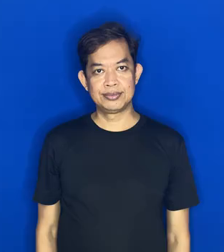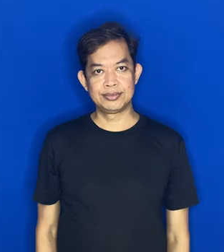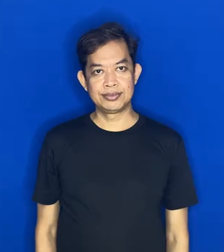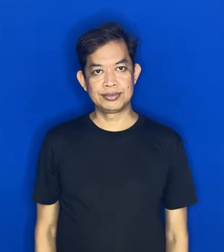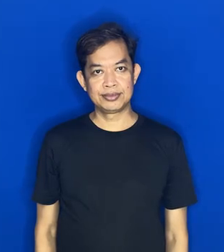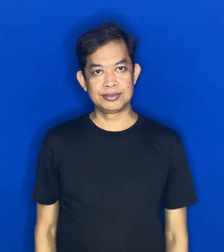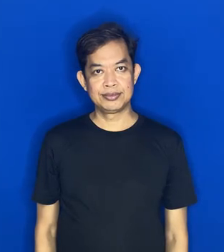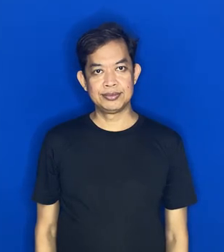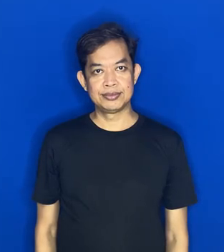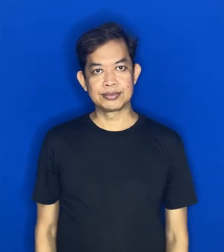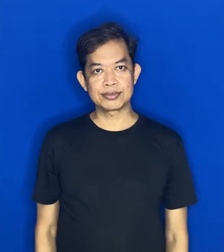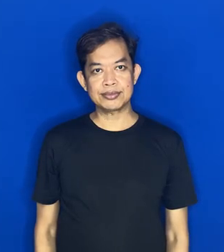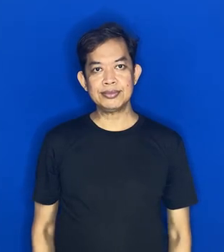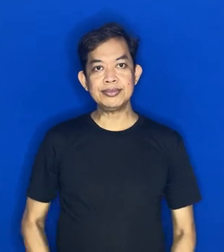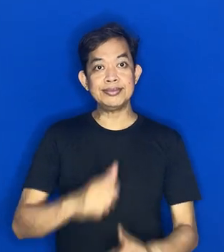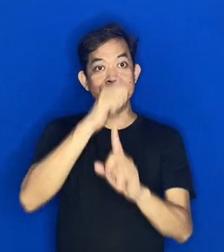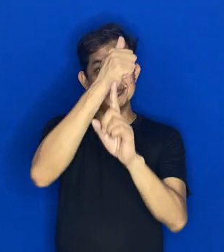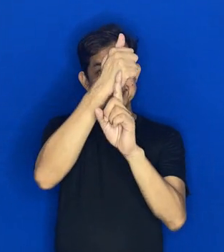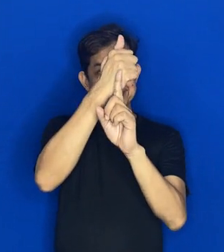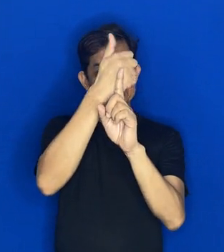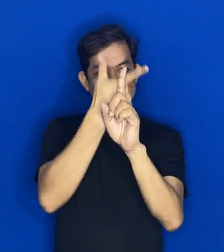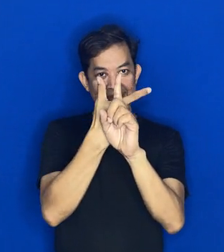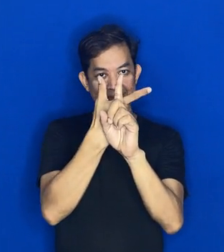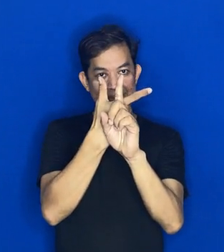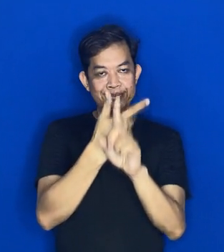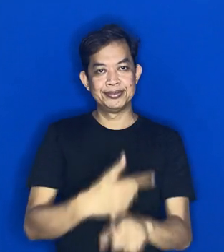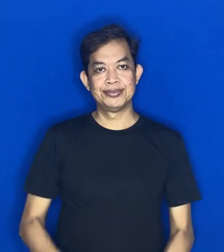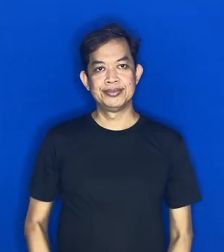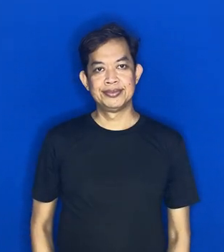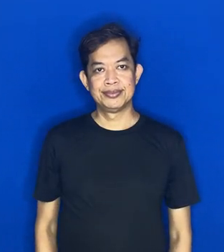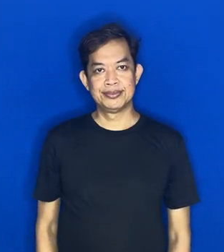august